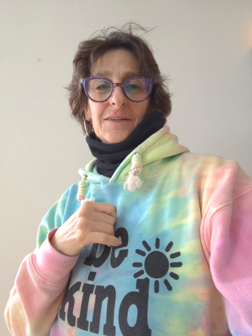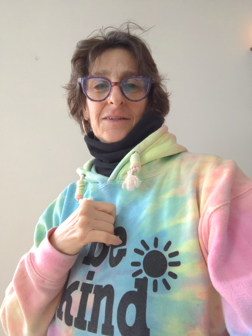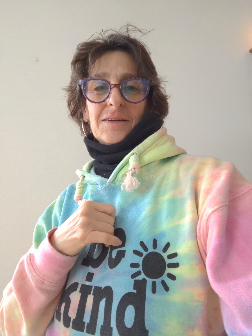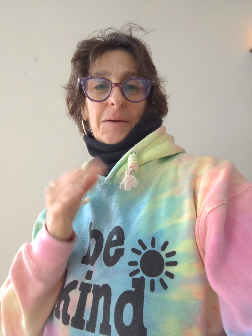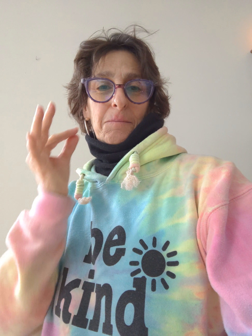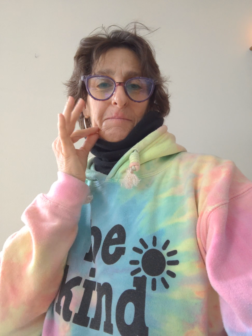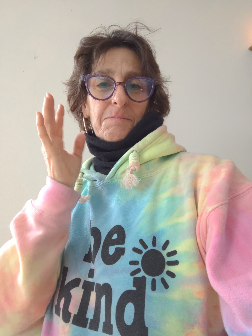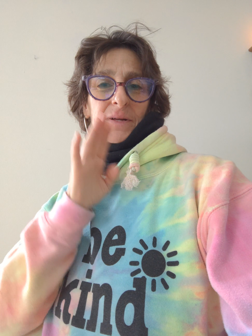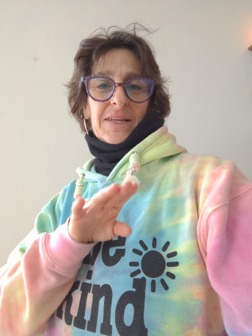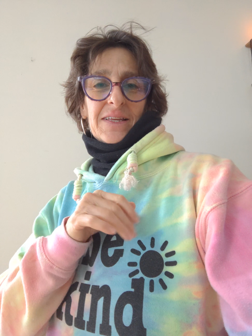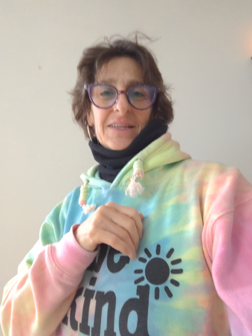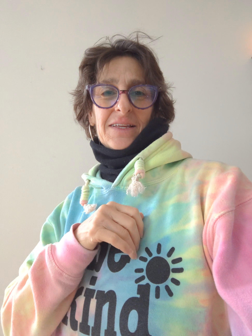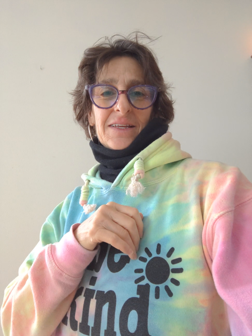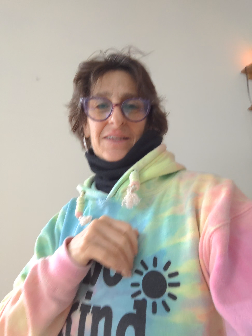bee